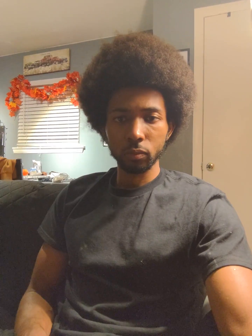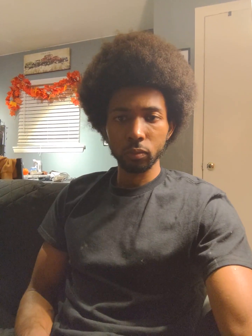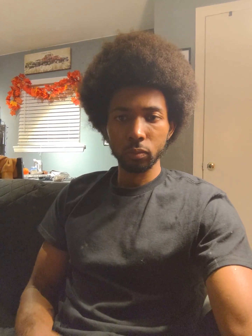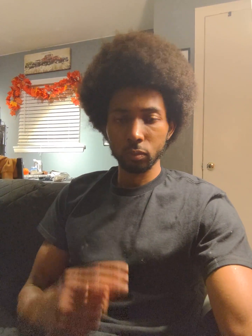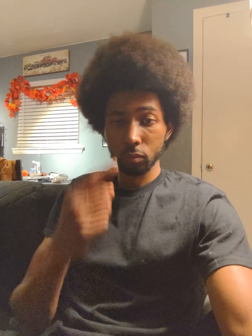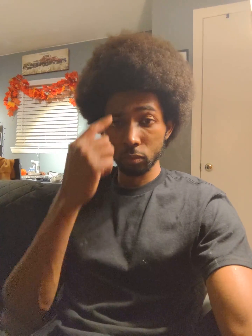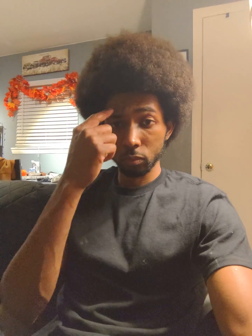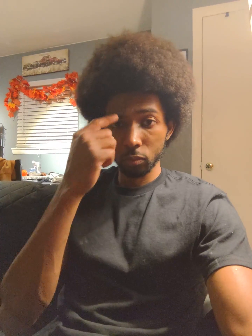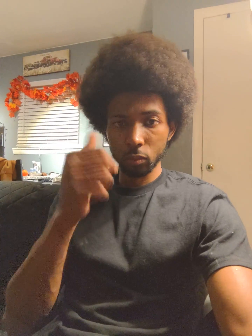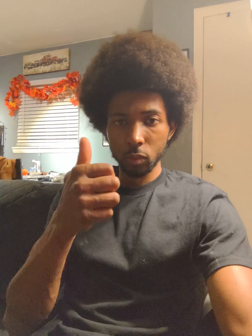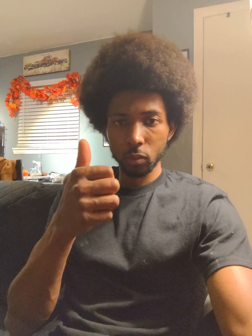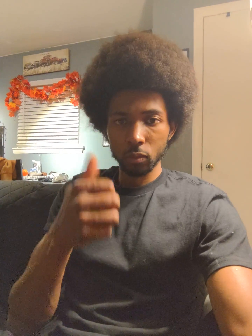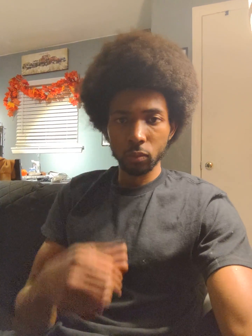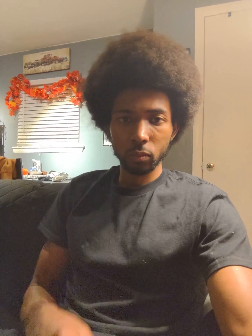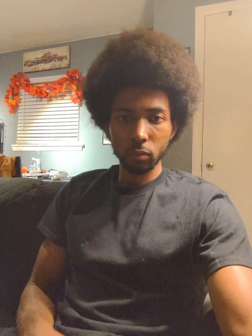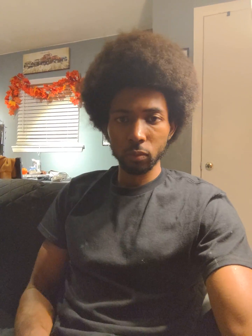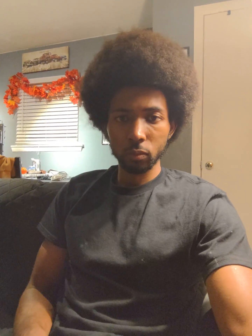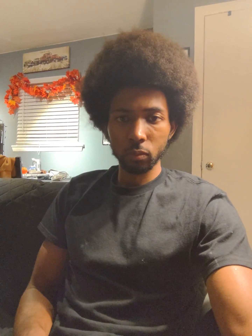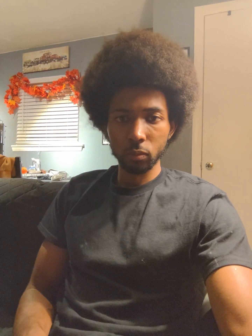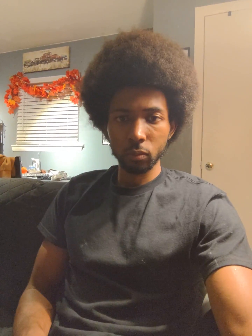dime